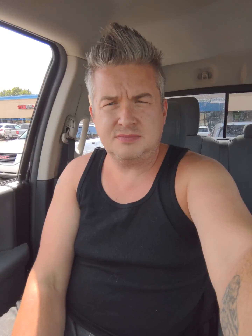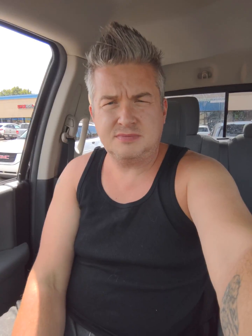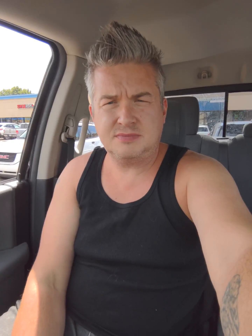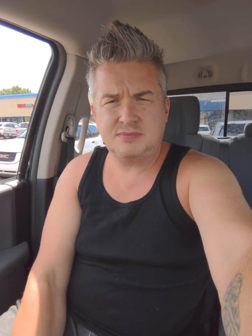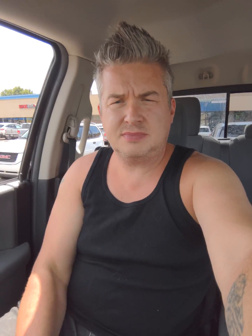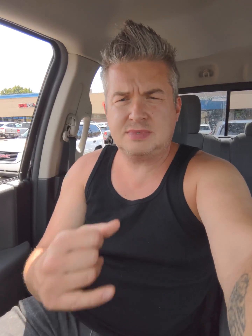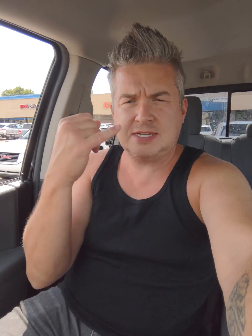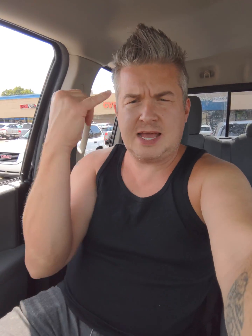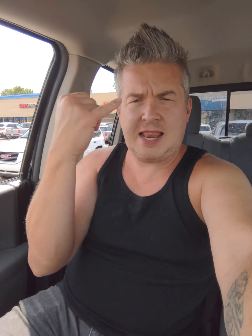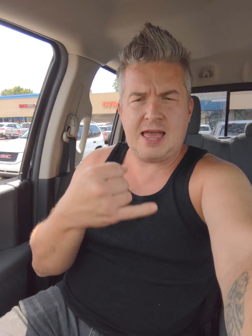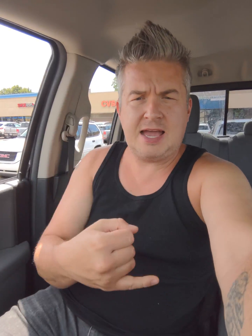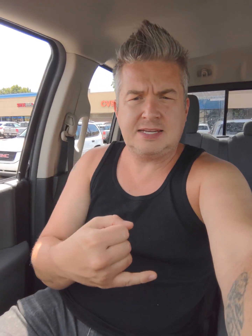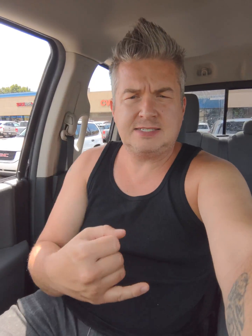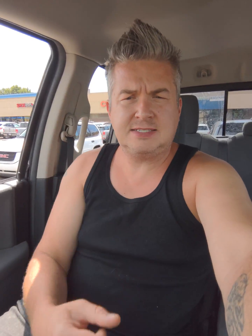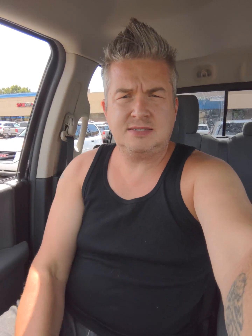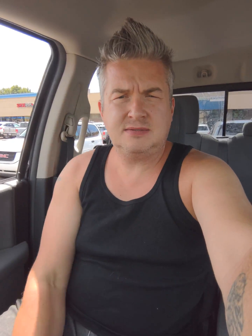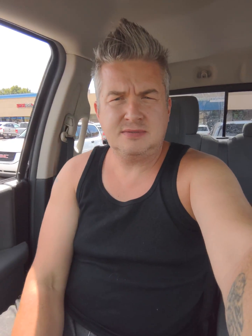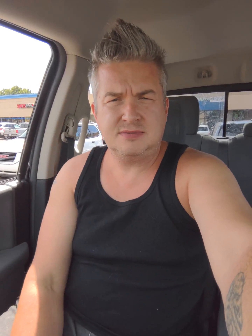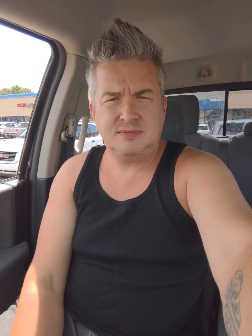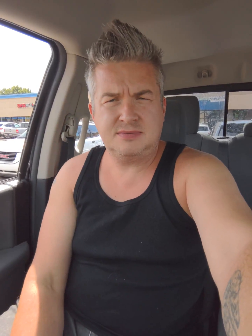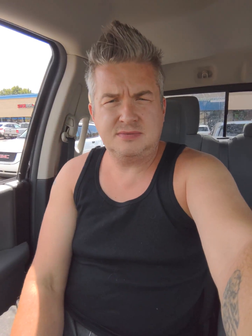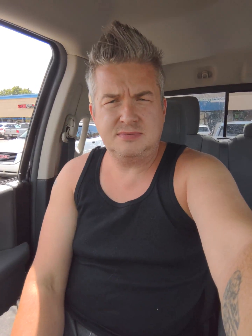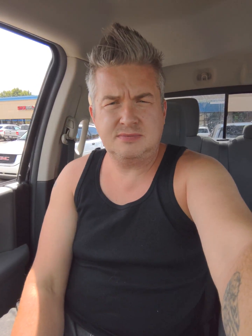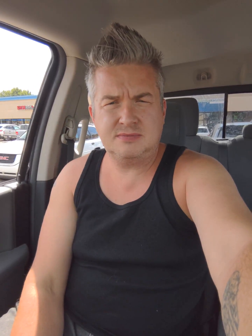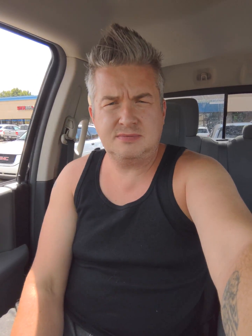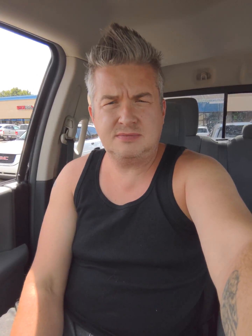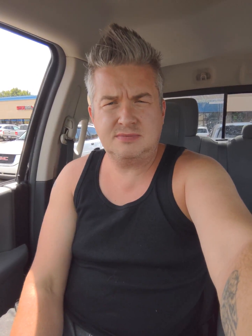last